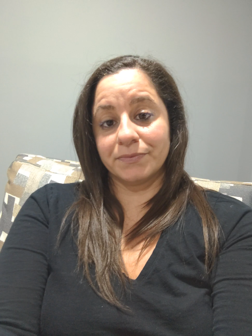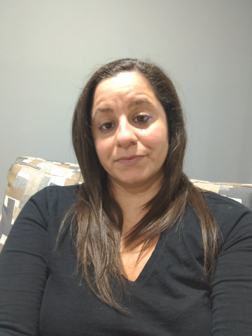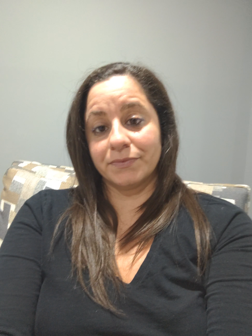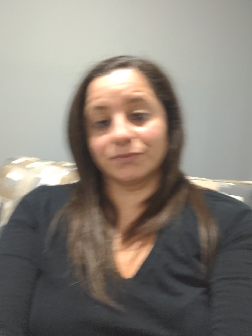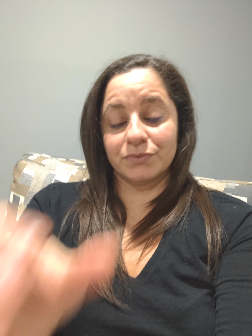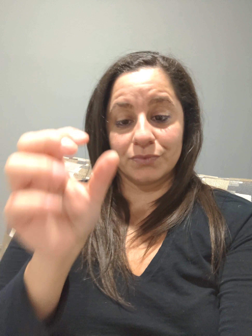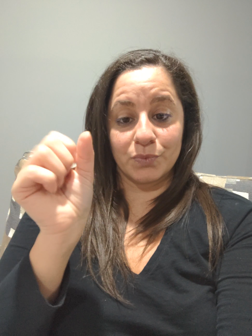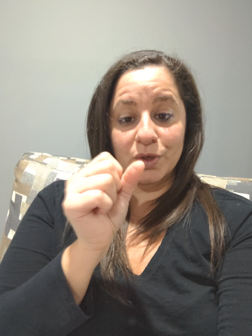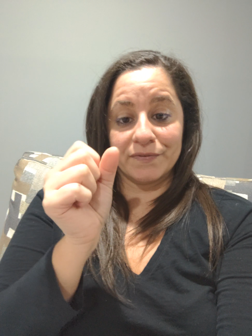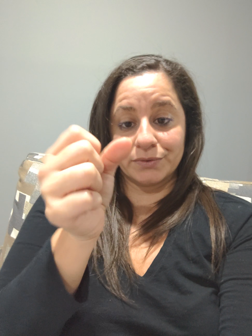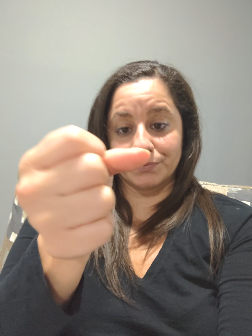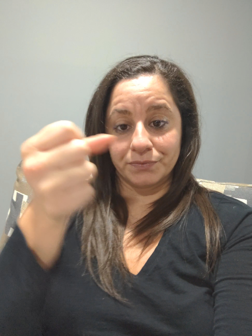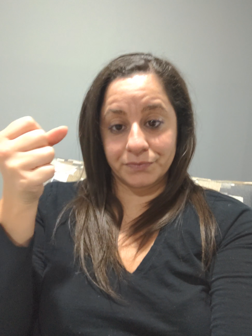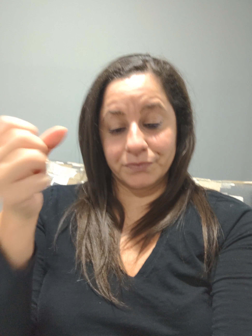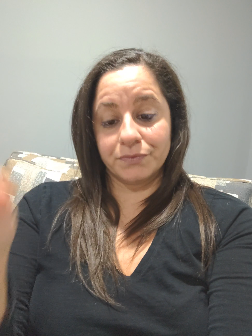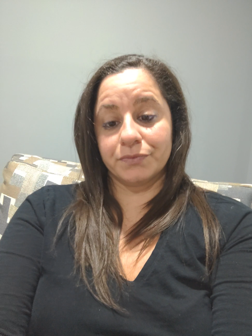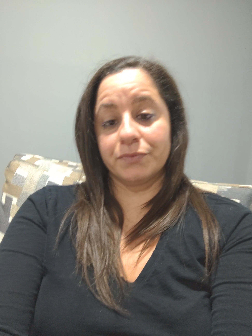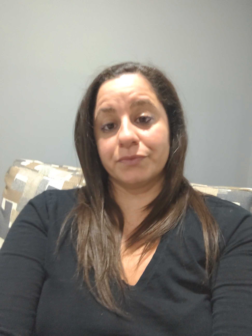refrigerator